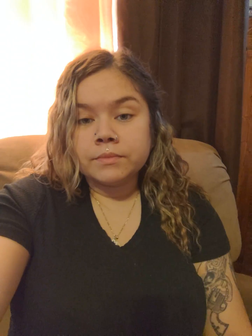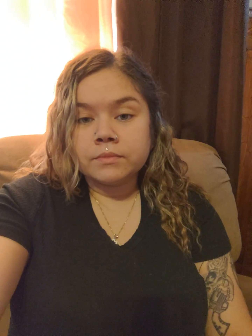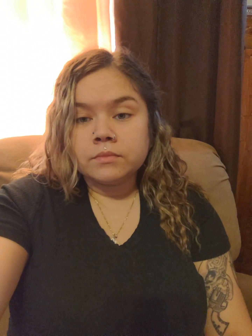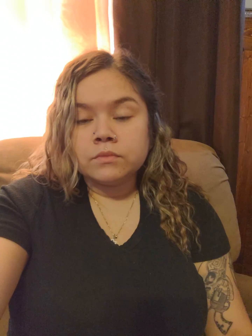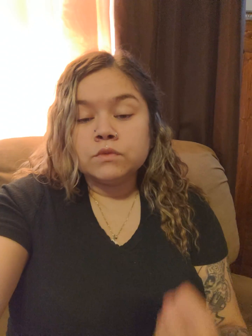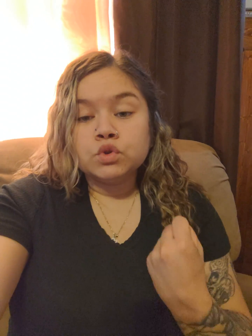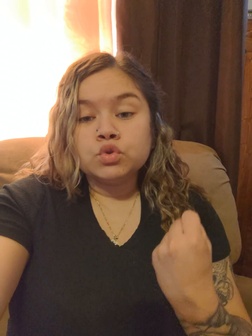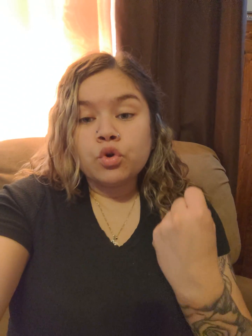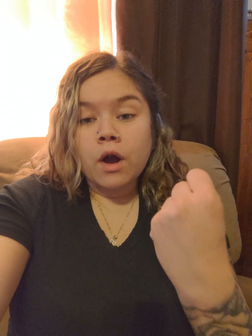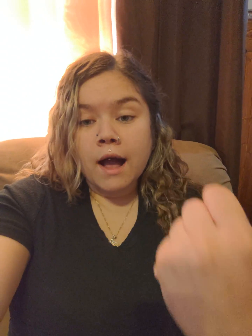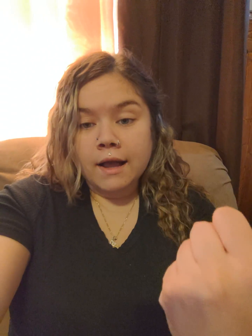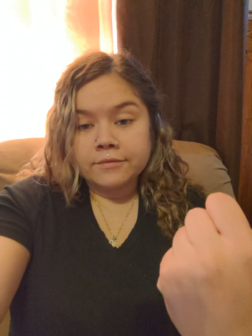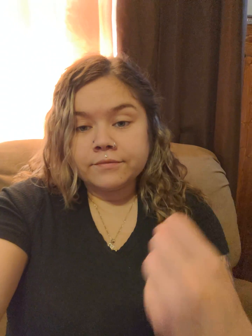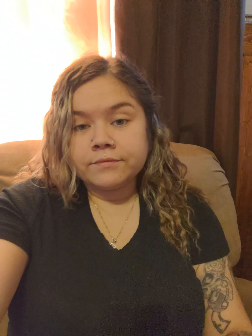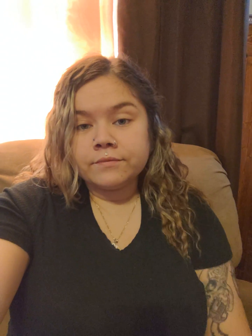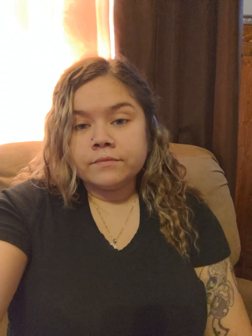drive